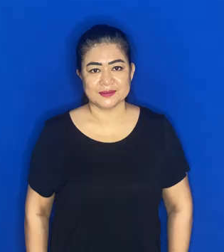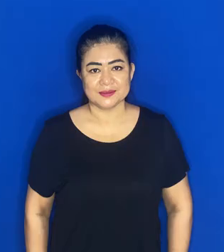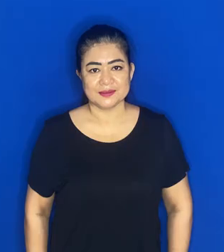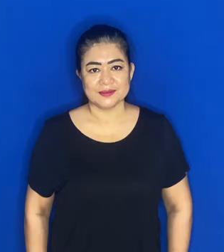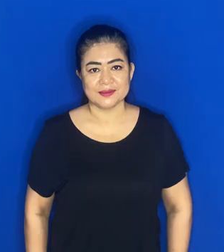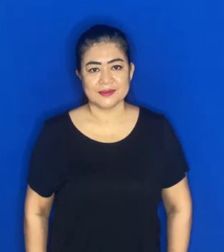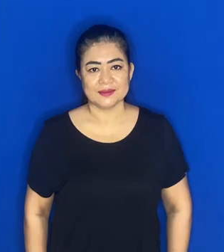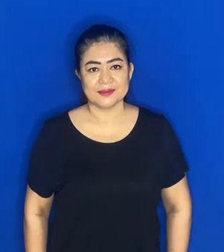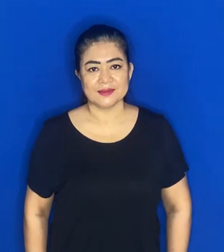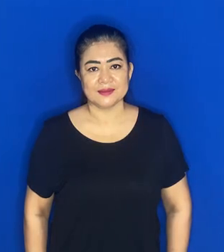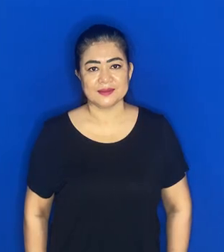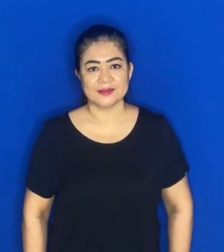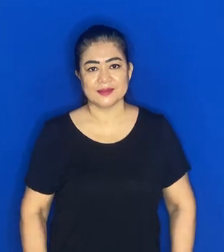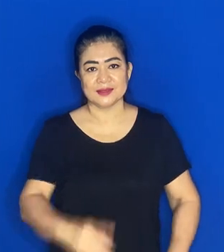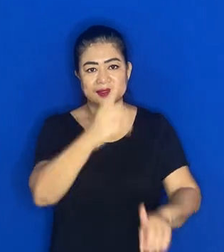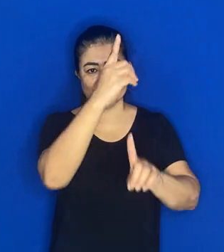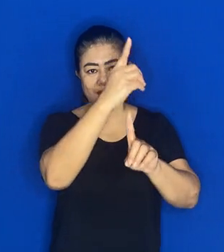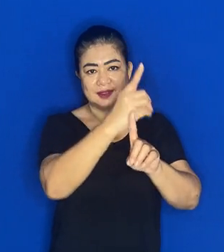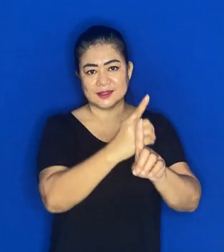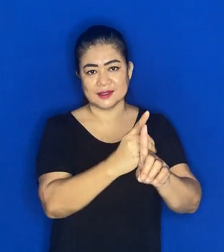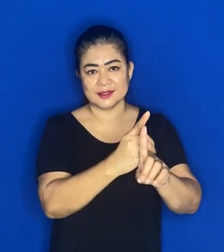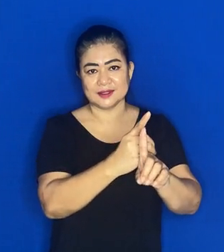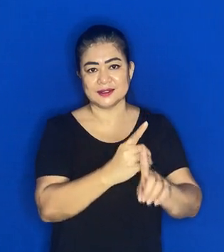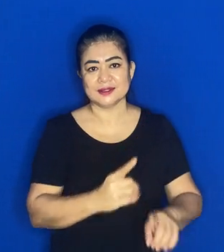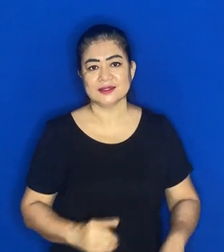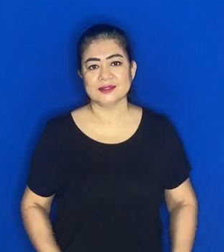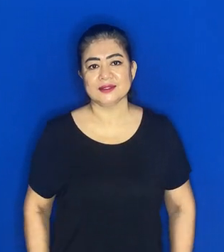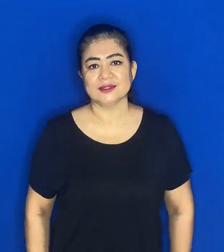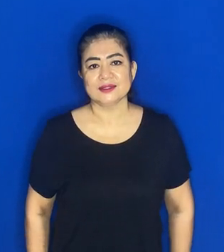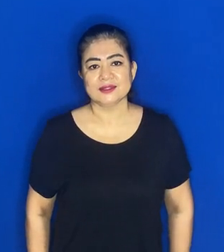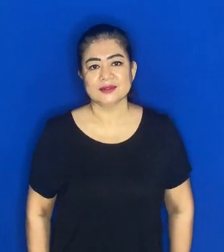december